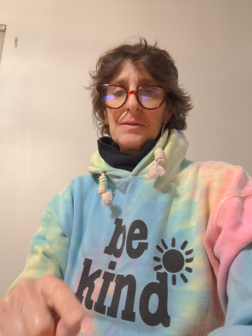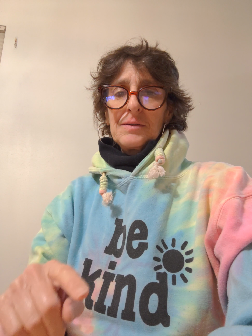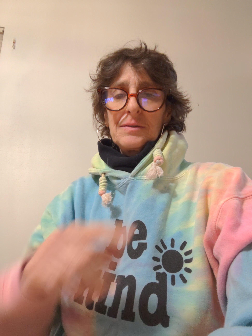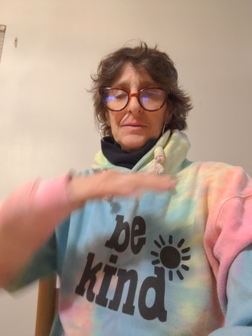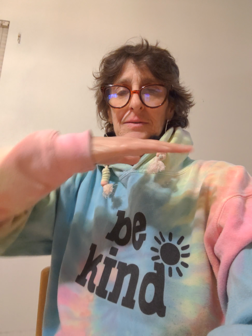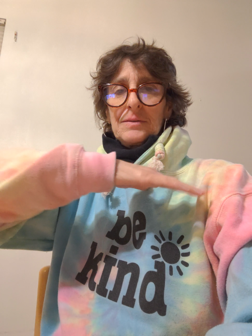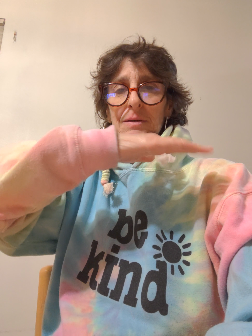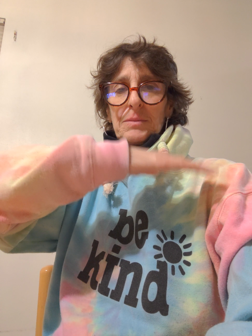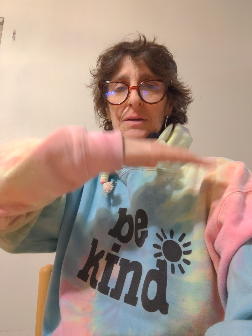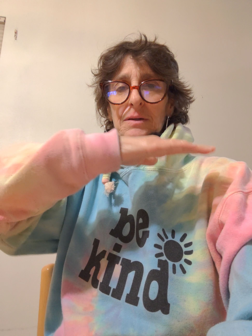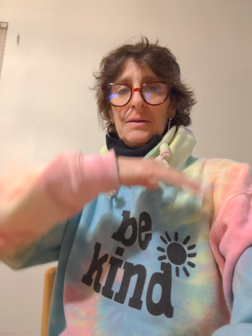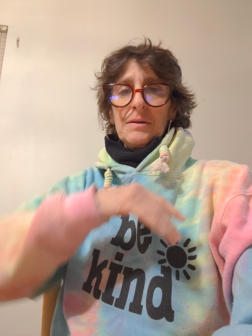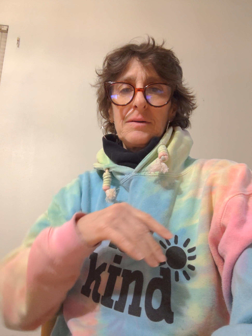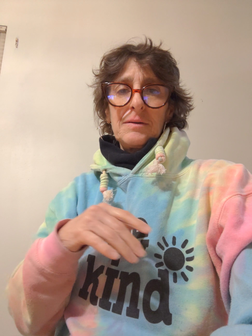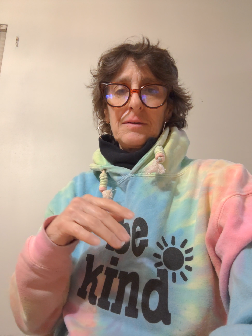table